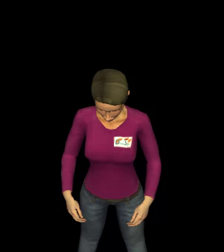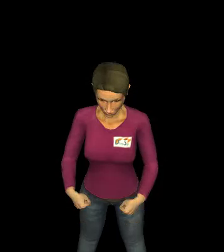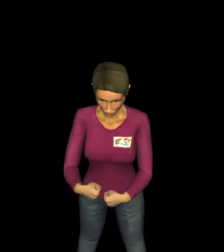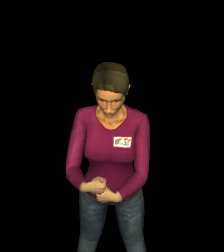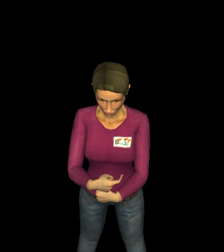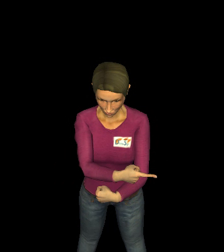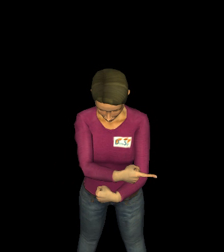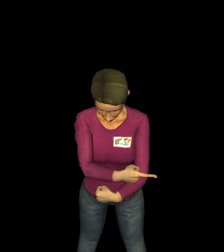يتخلص من